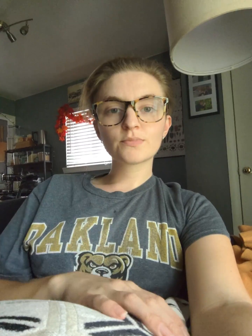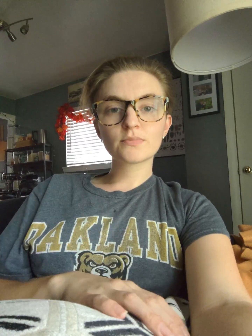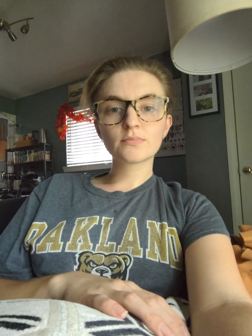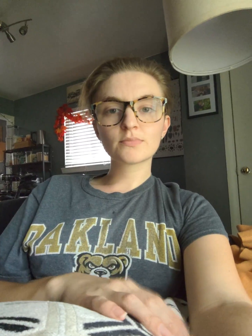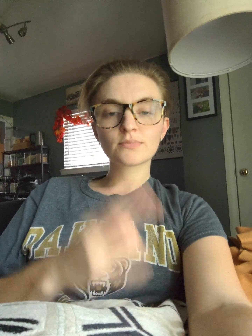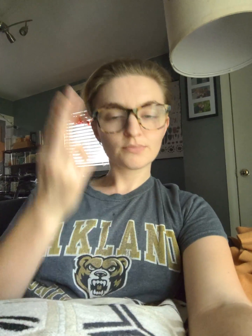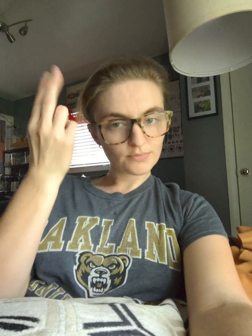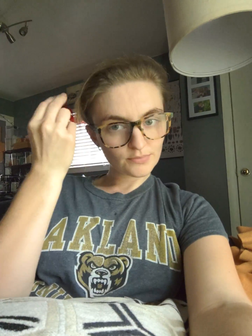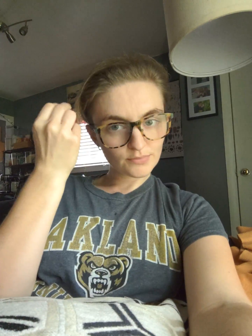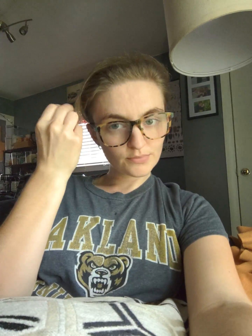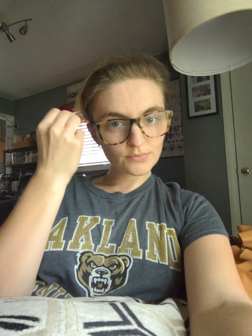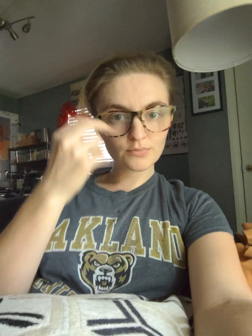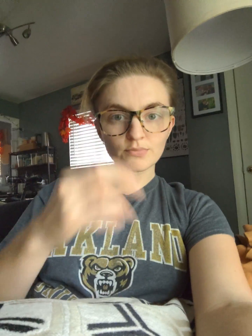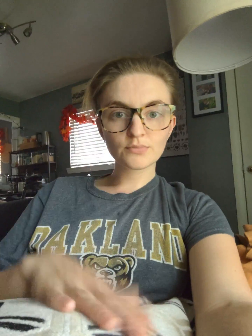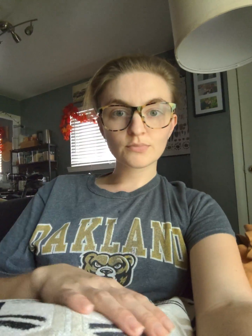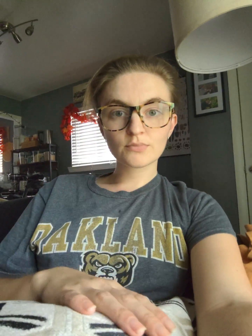rabbit